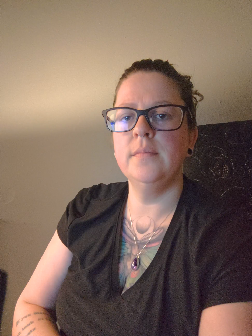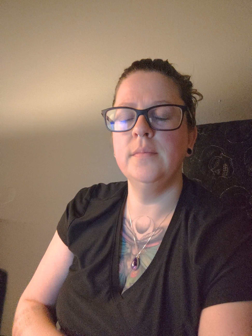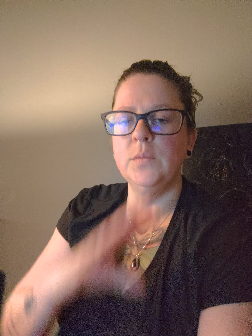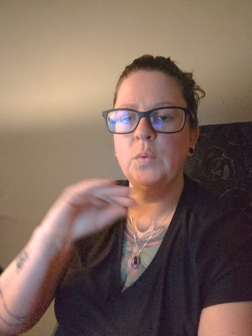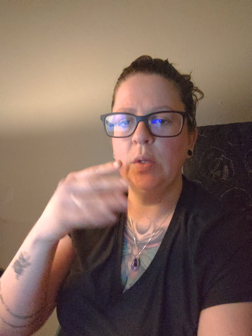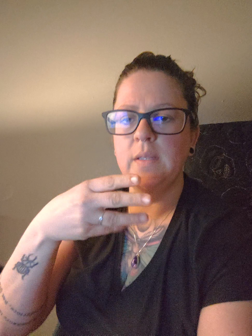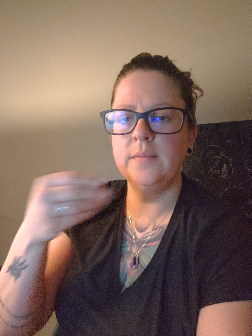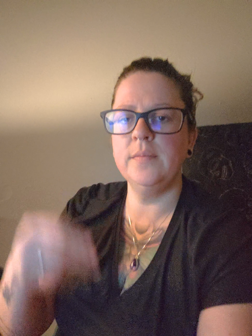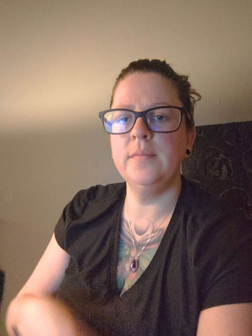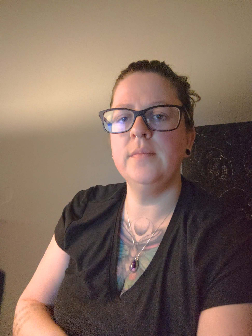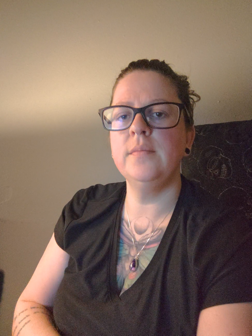story